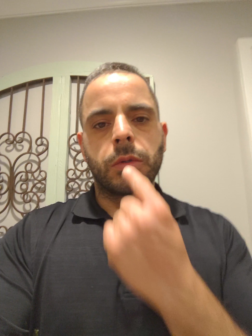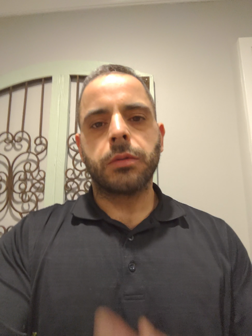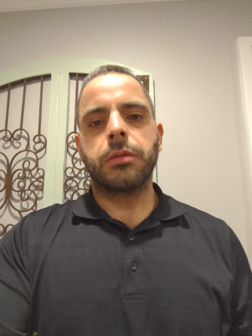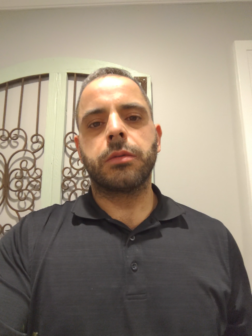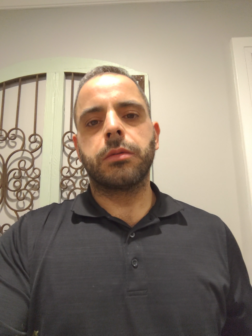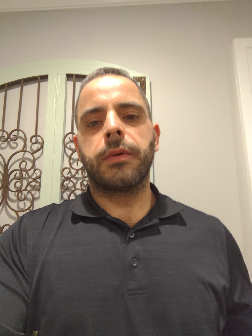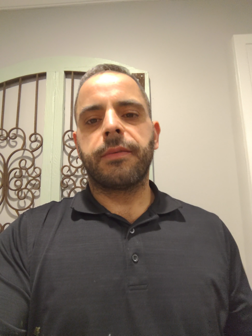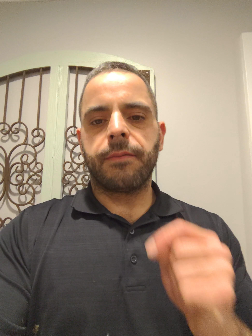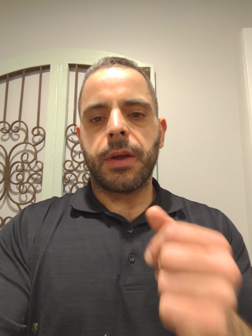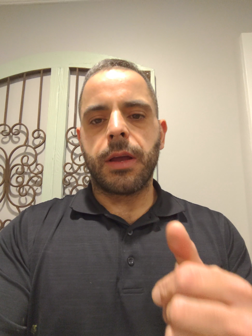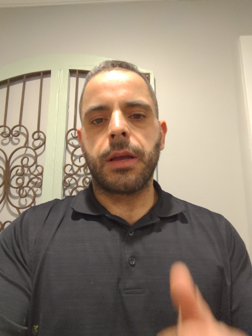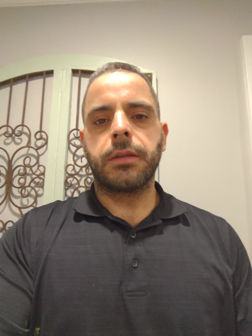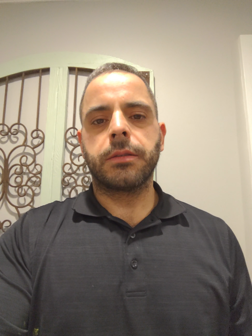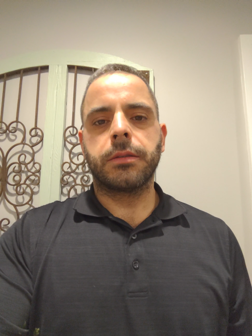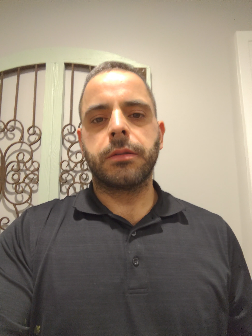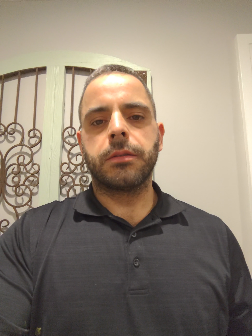fast